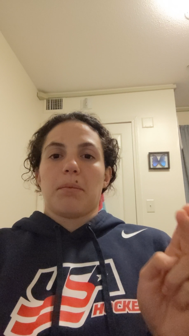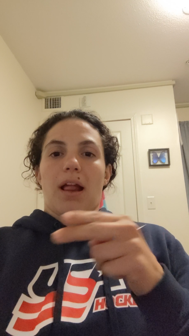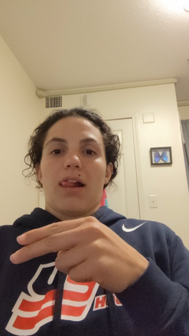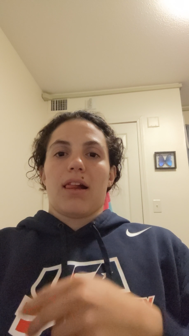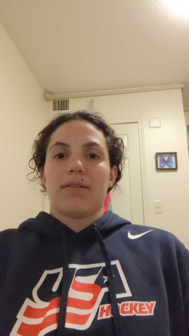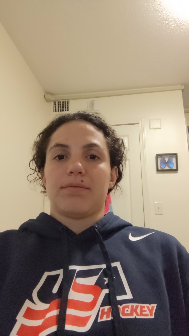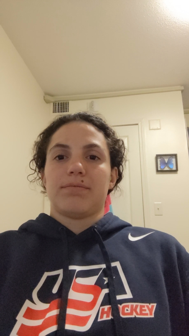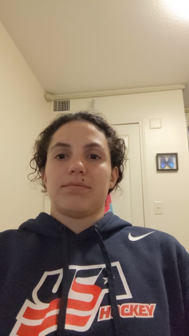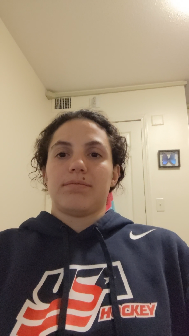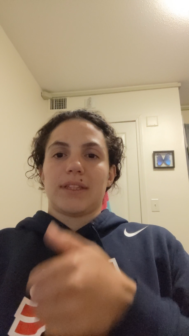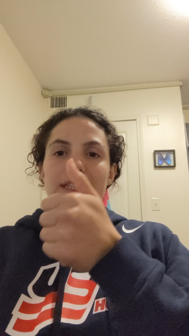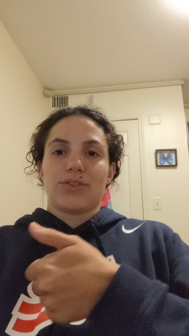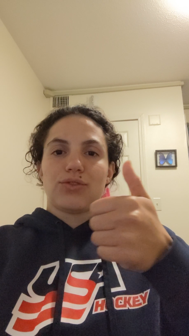each